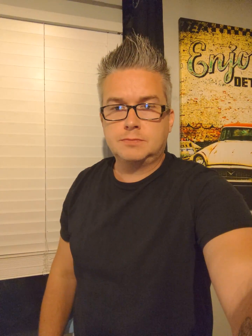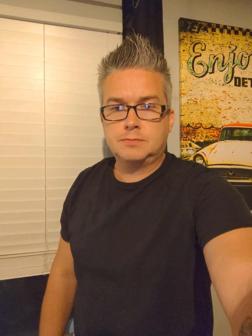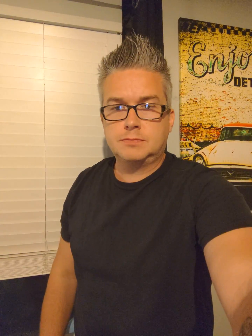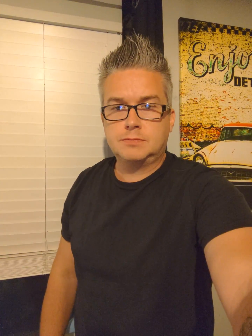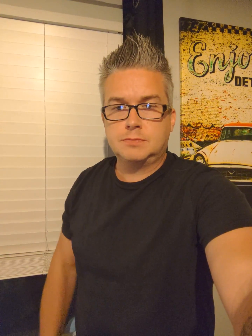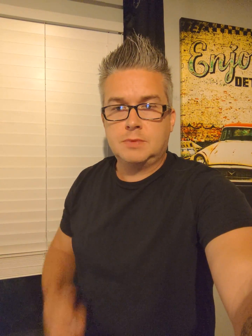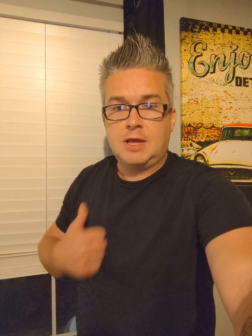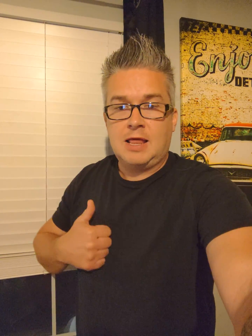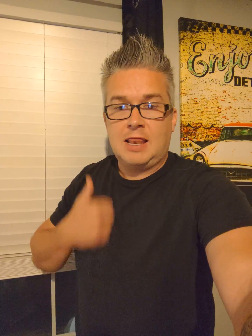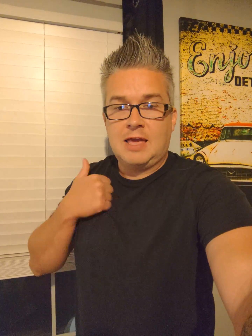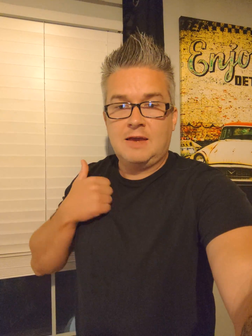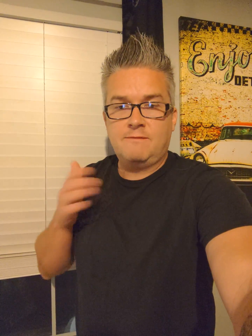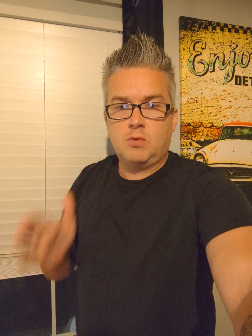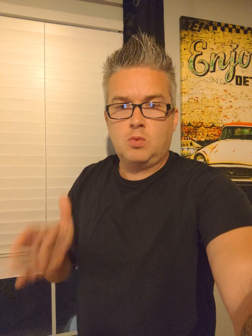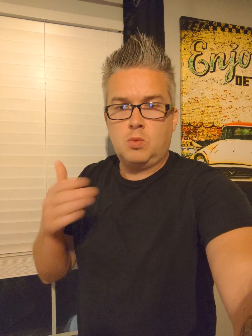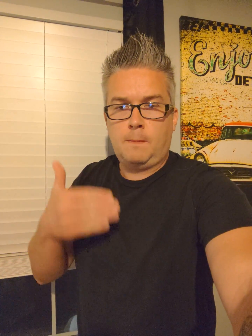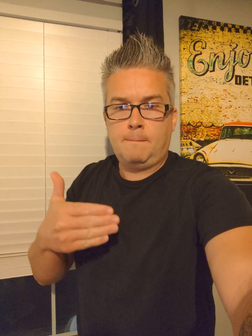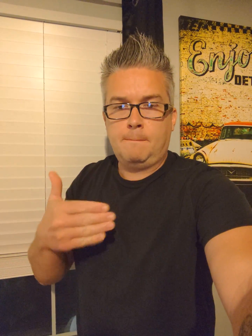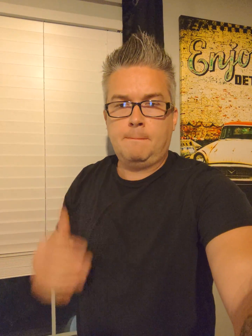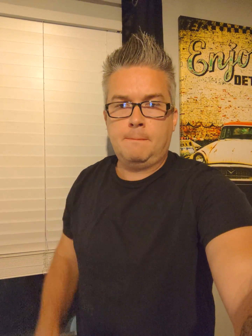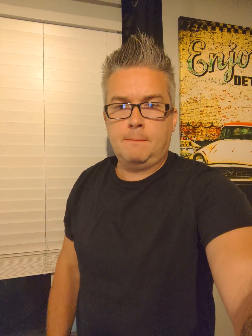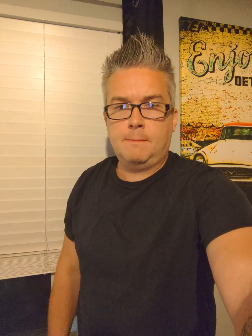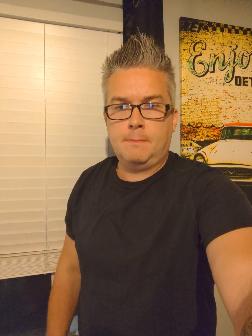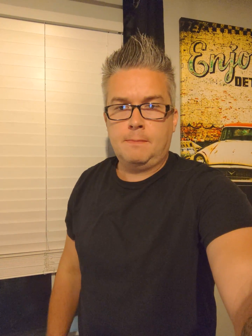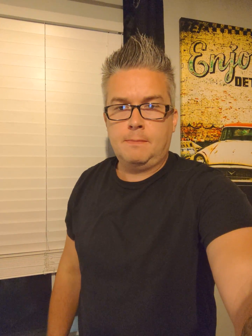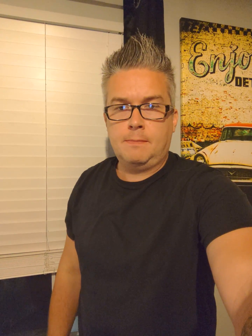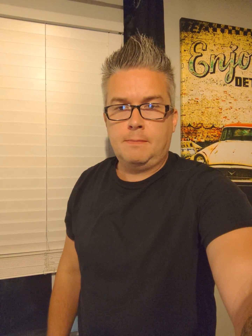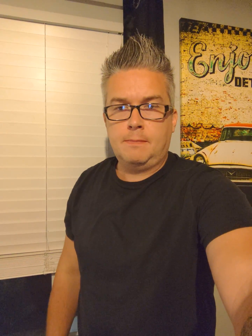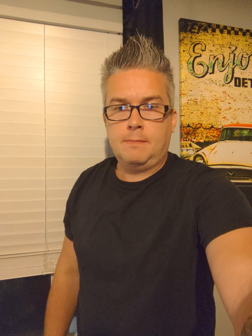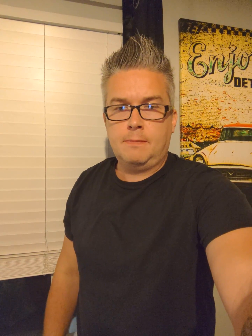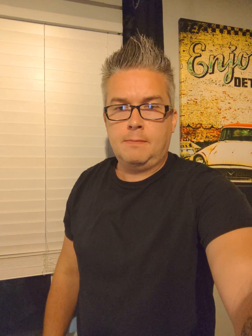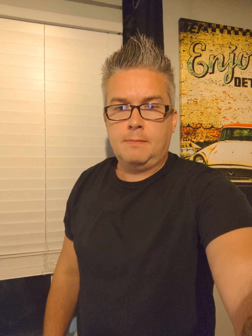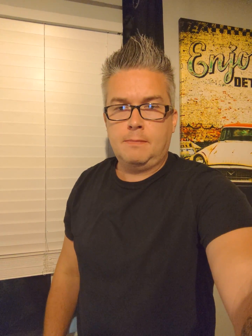living room